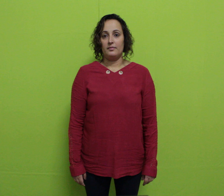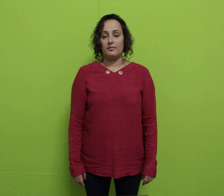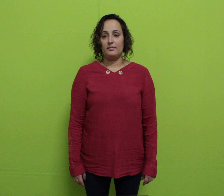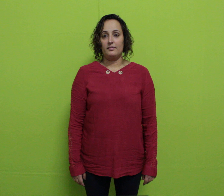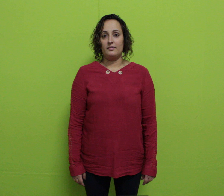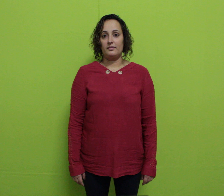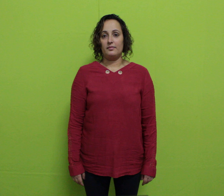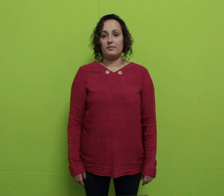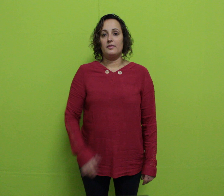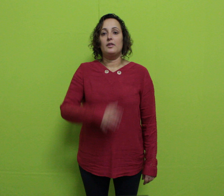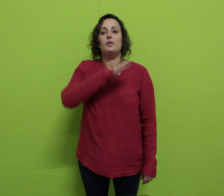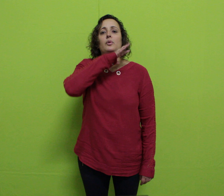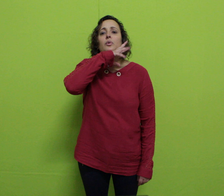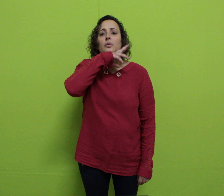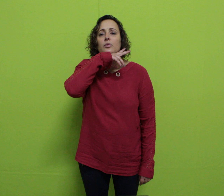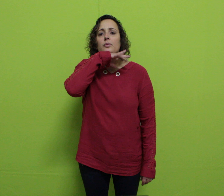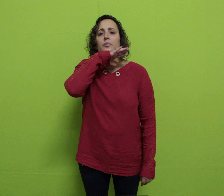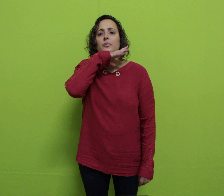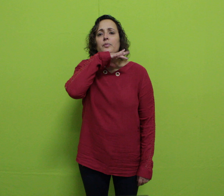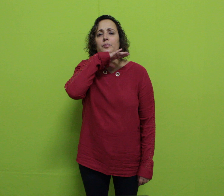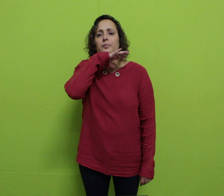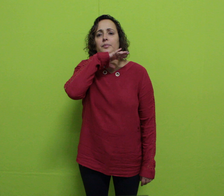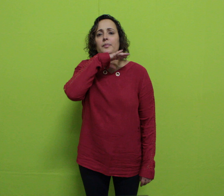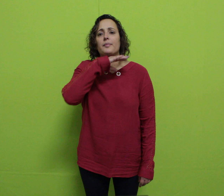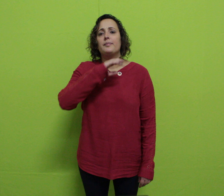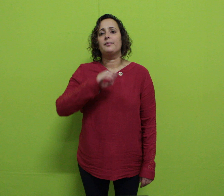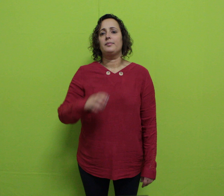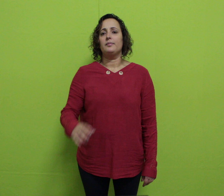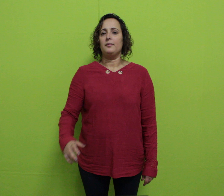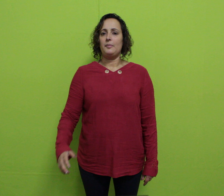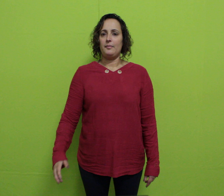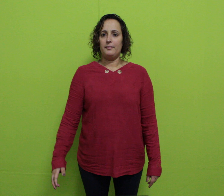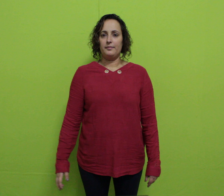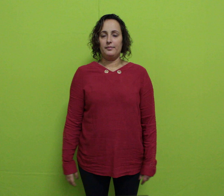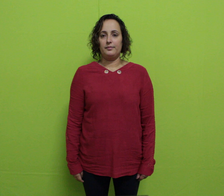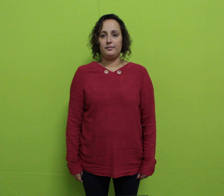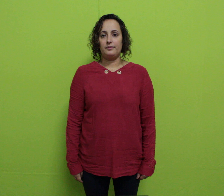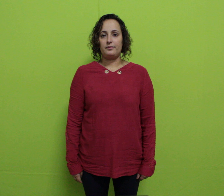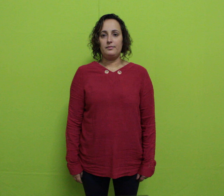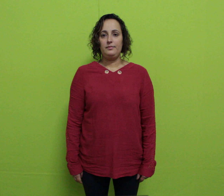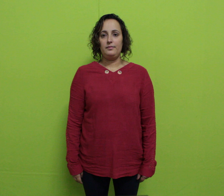ruim